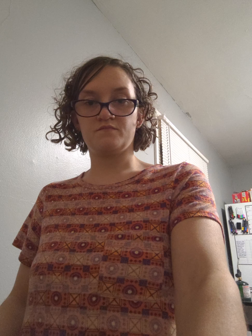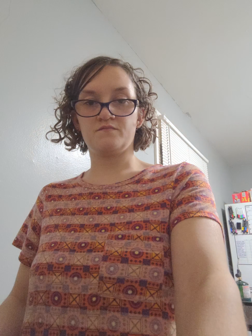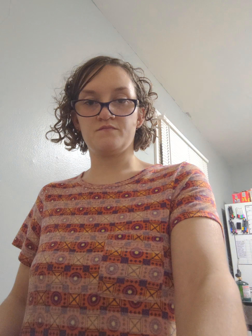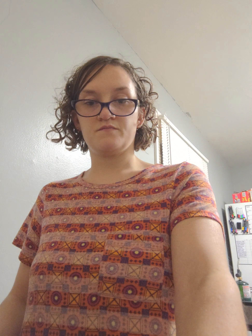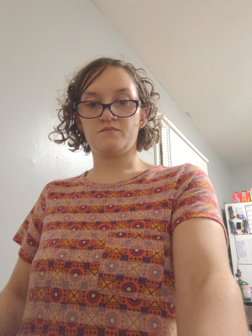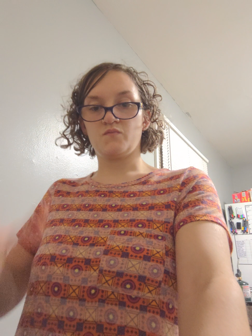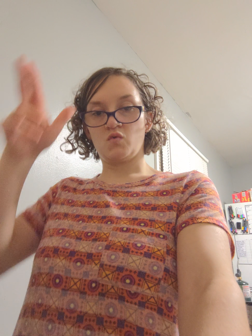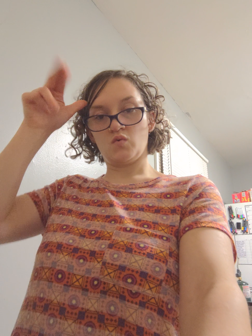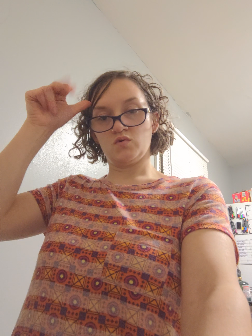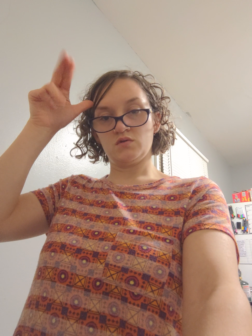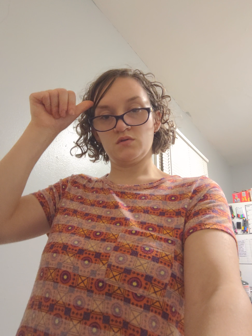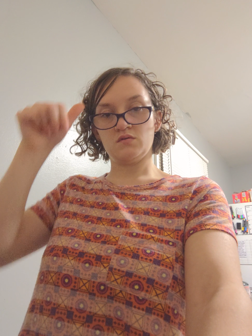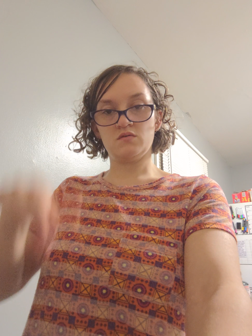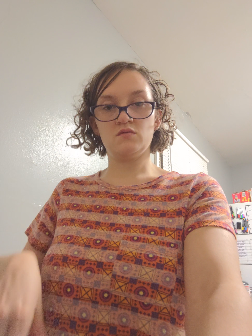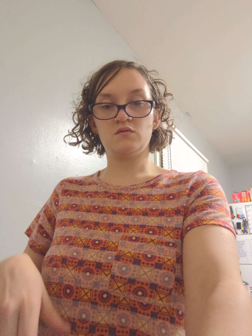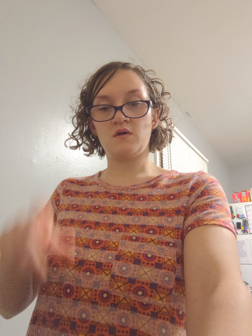horse